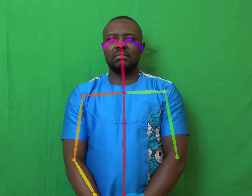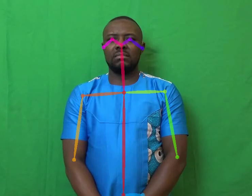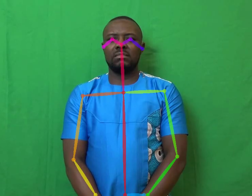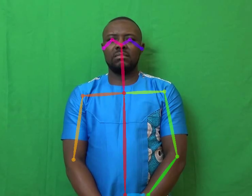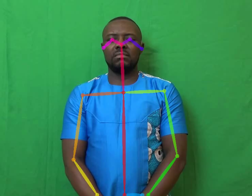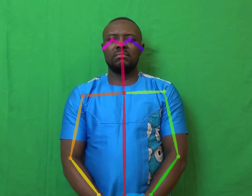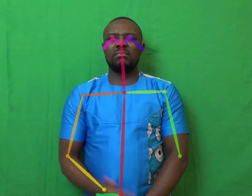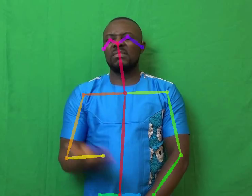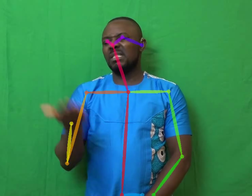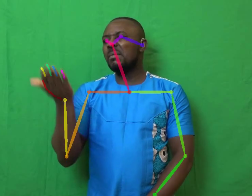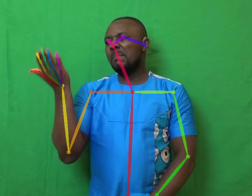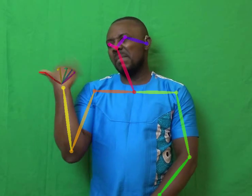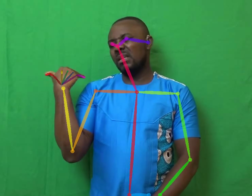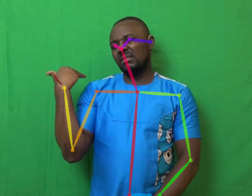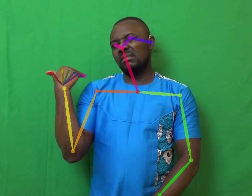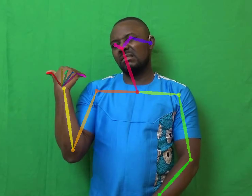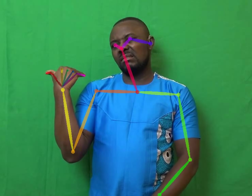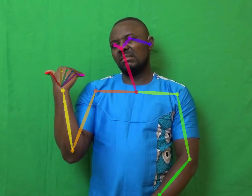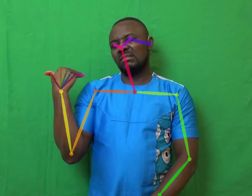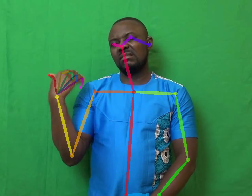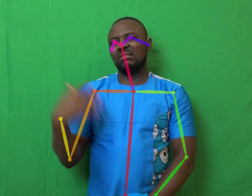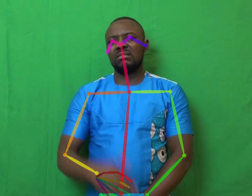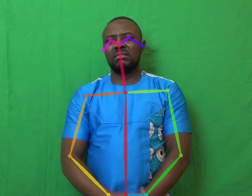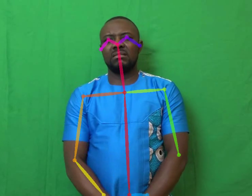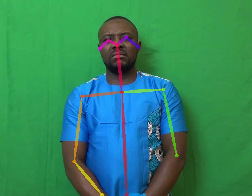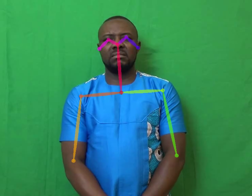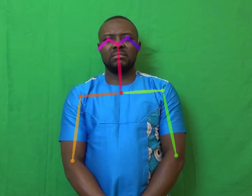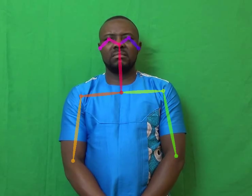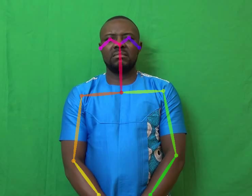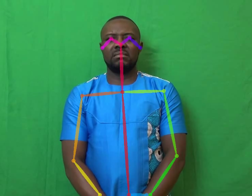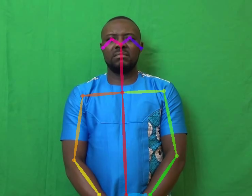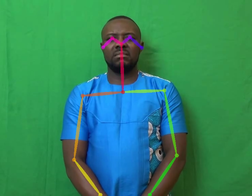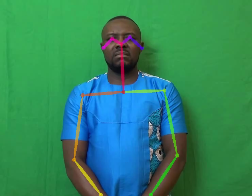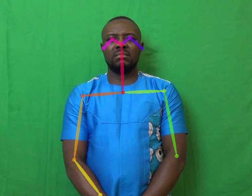past